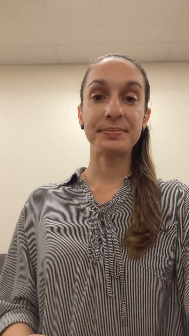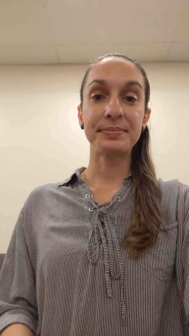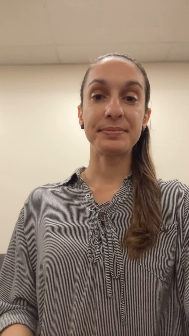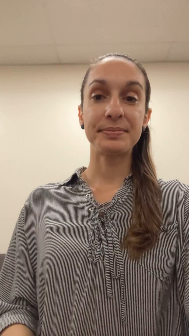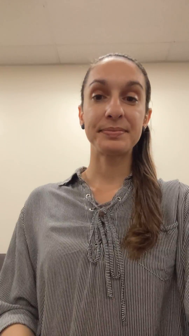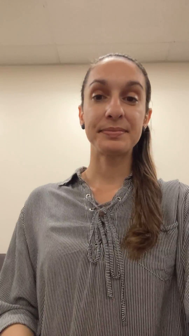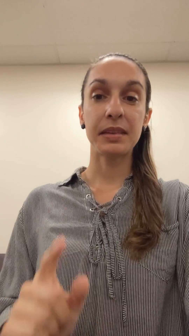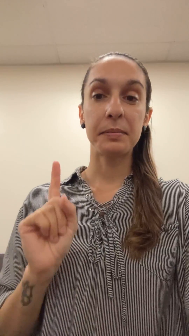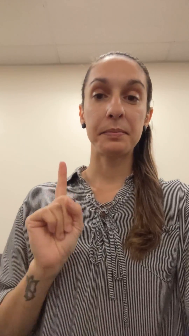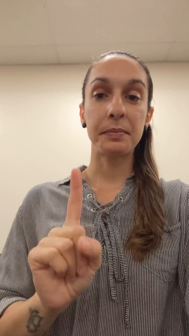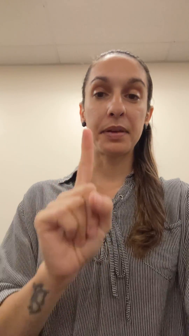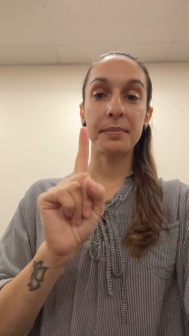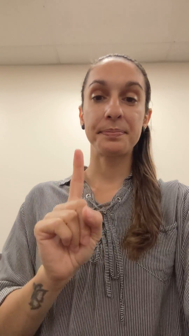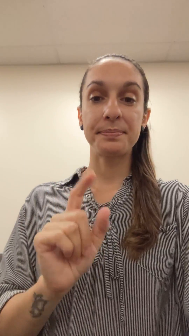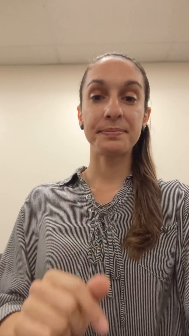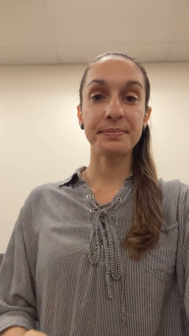bump